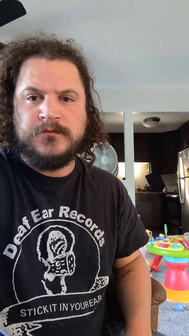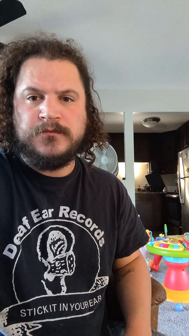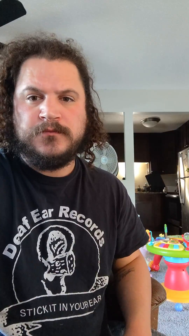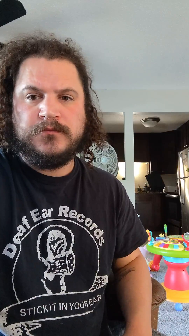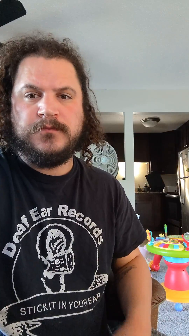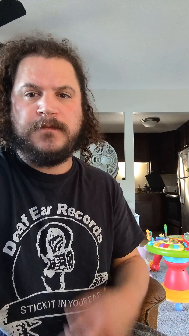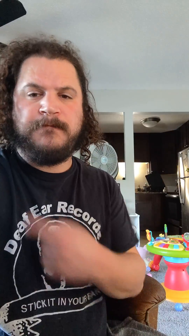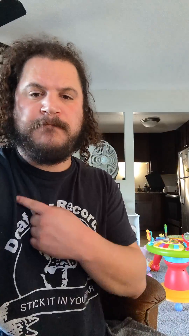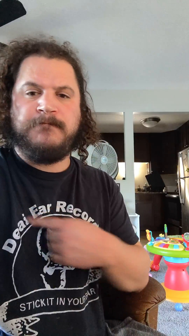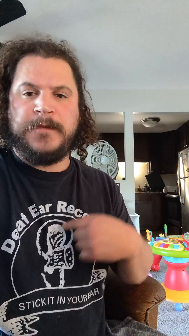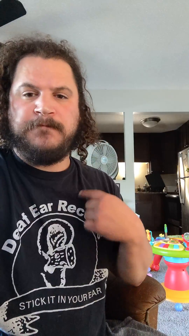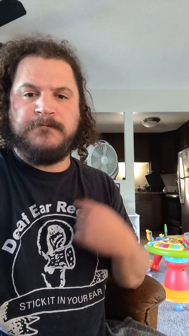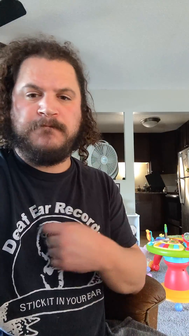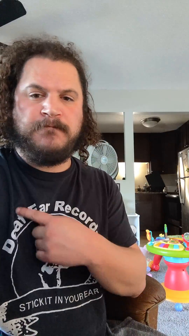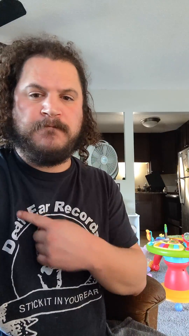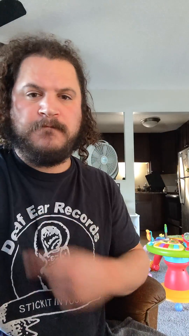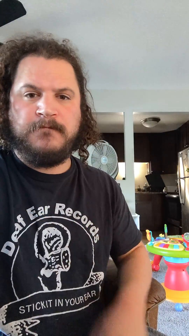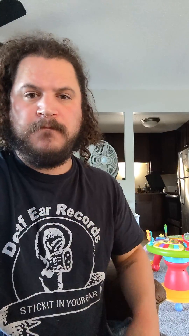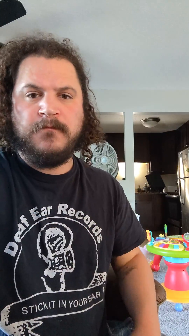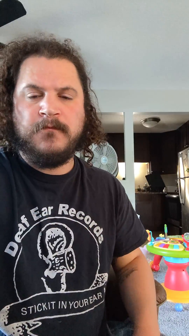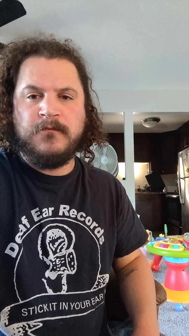bib